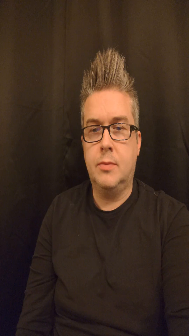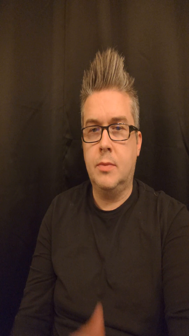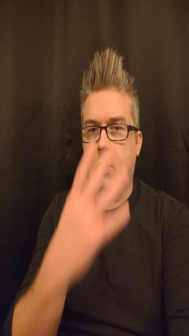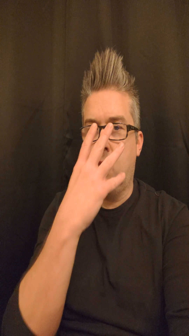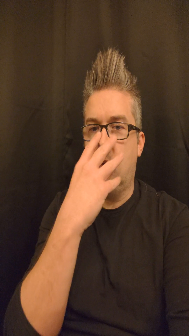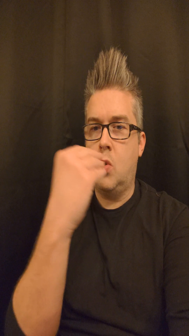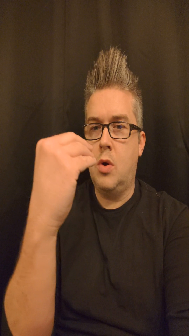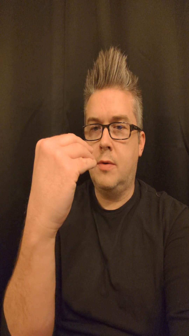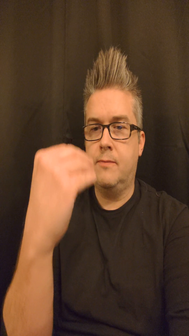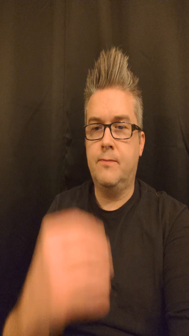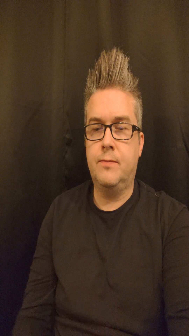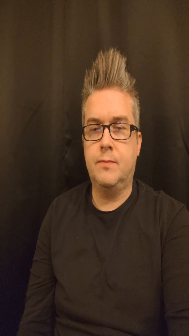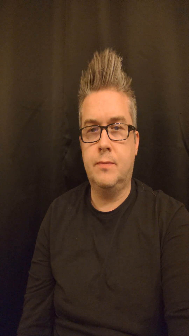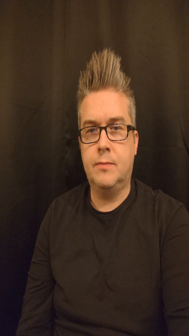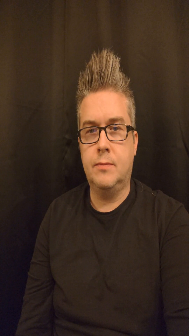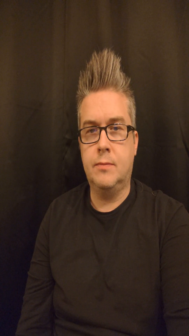wolf